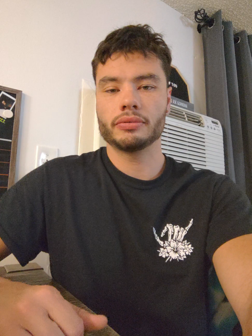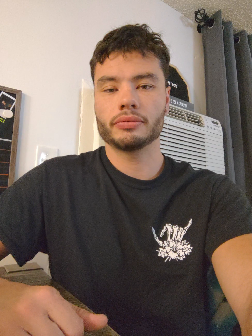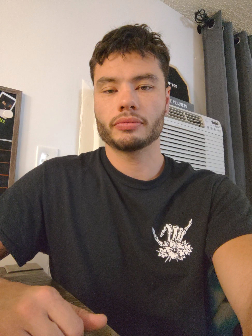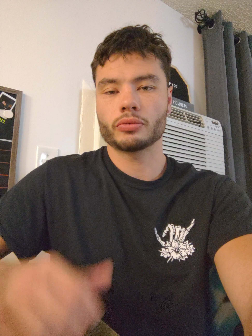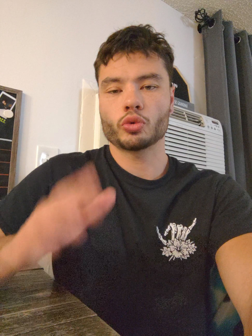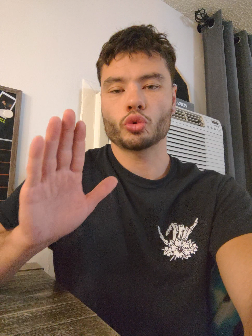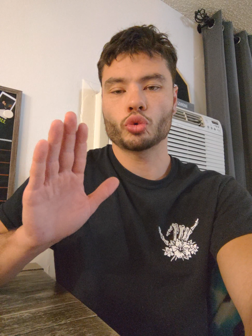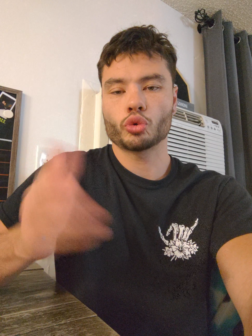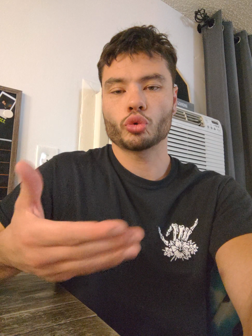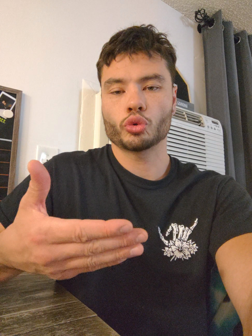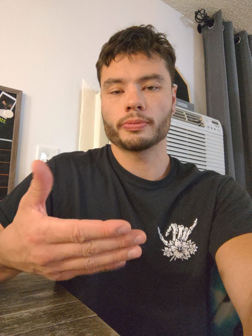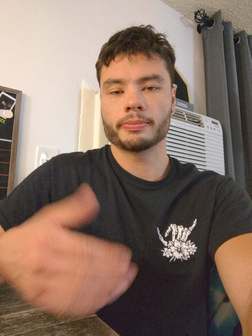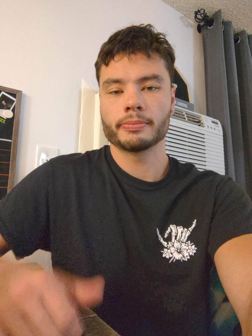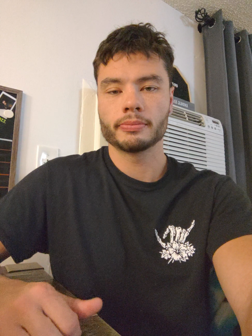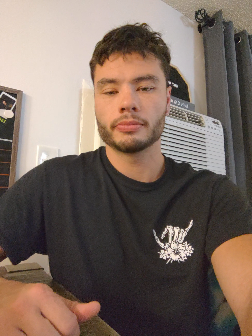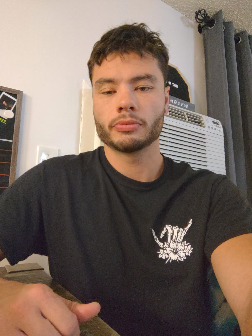room